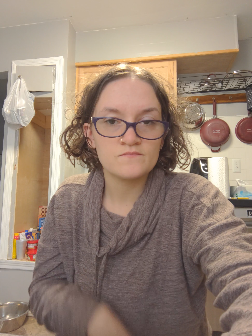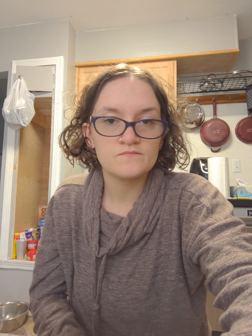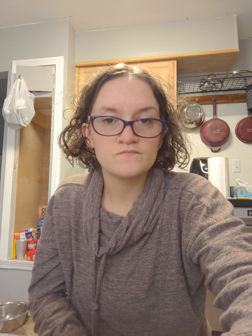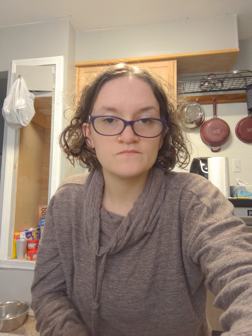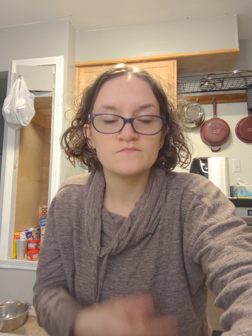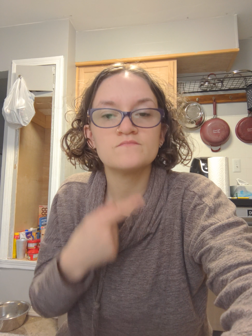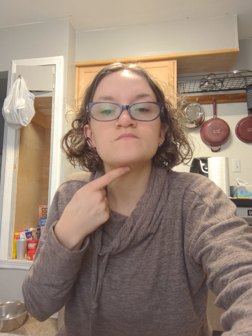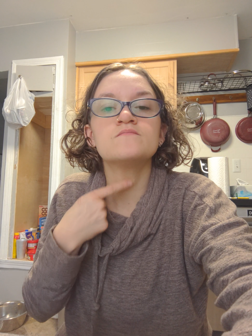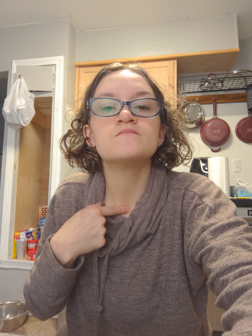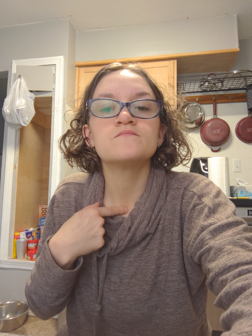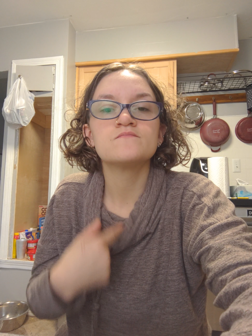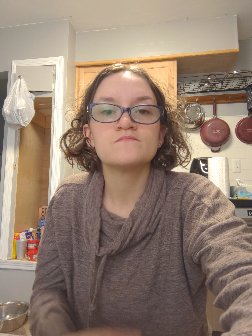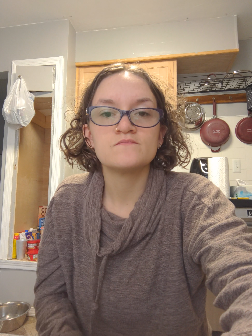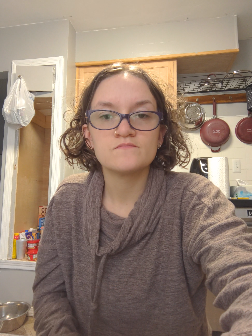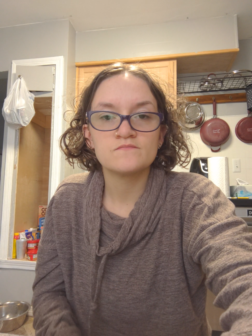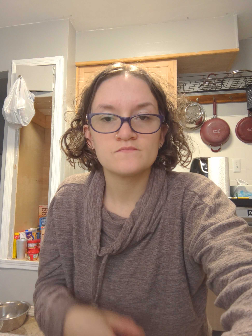thirsty